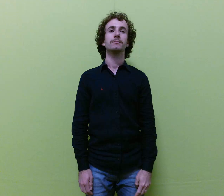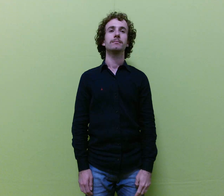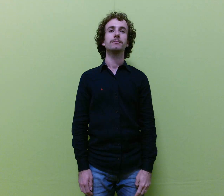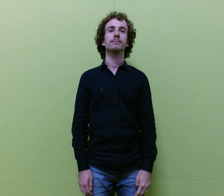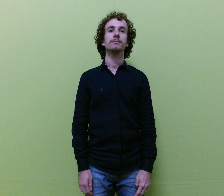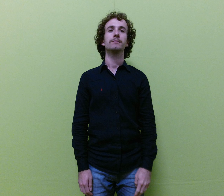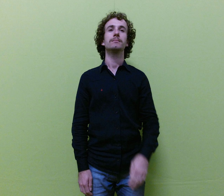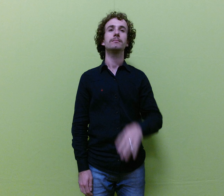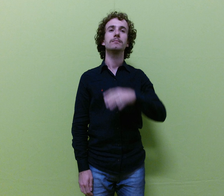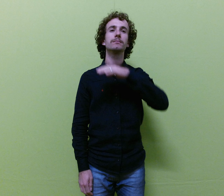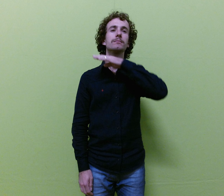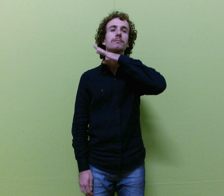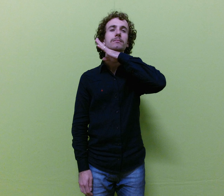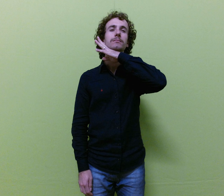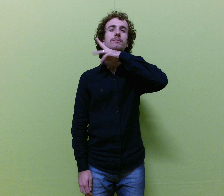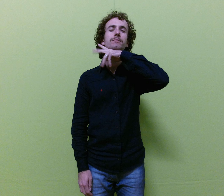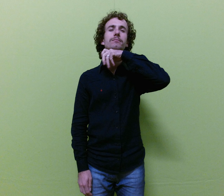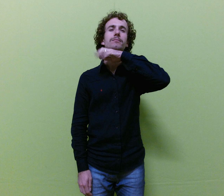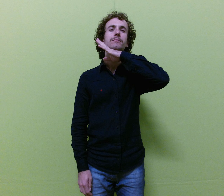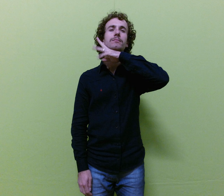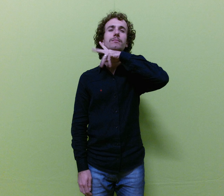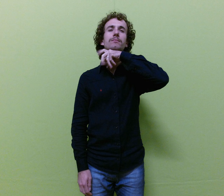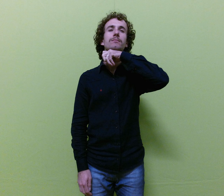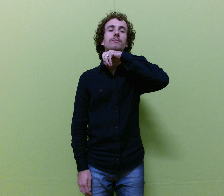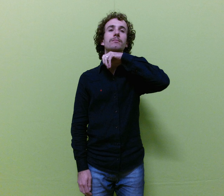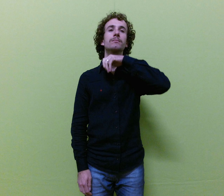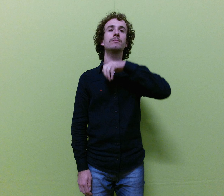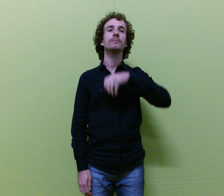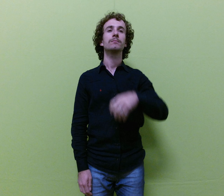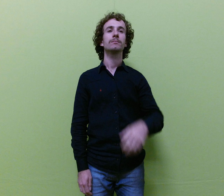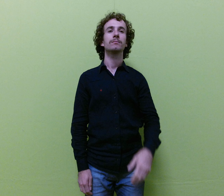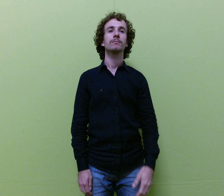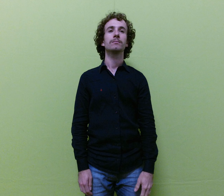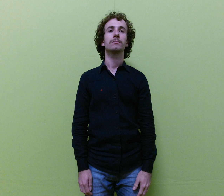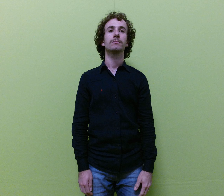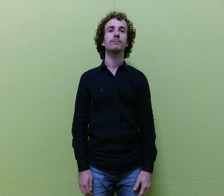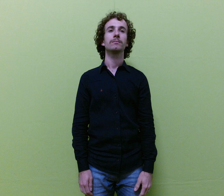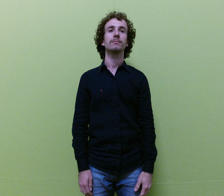ruim